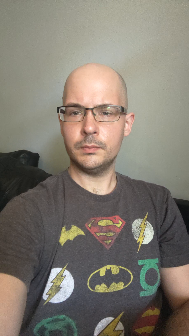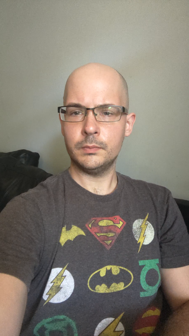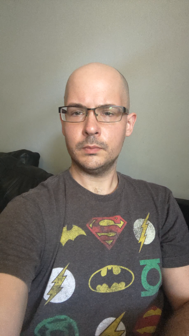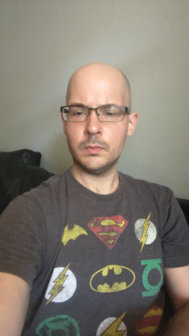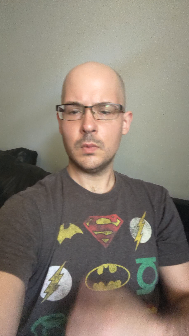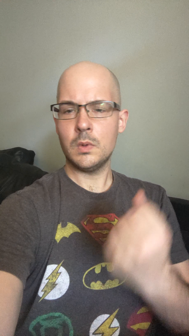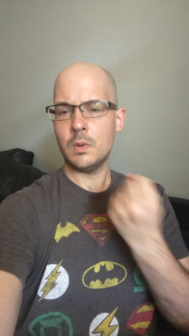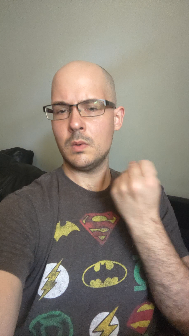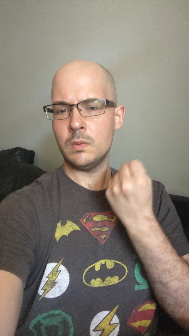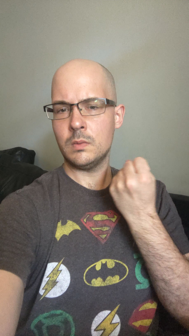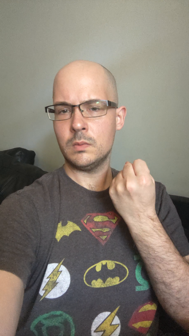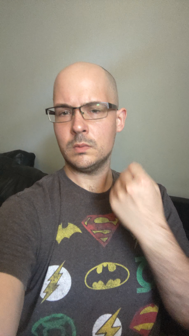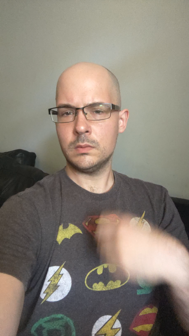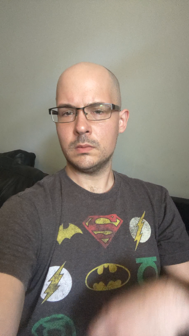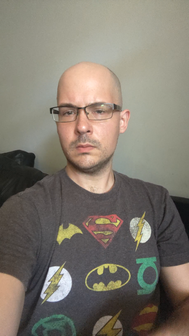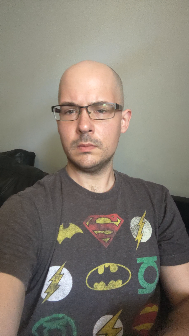hold